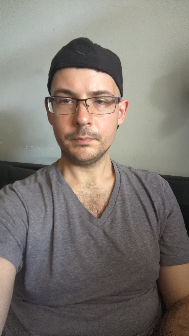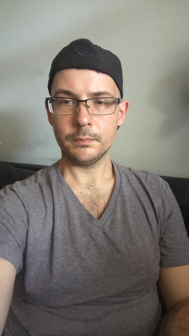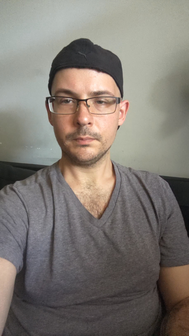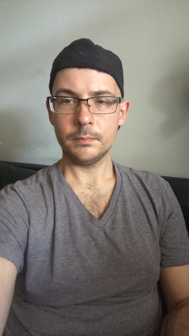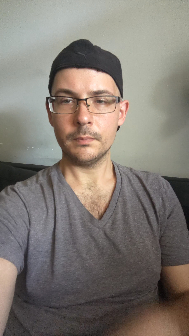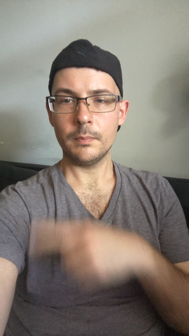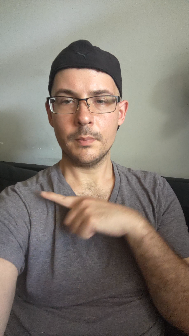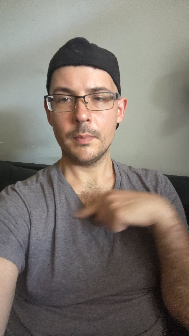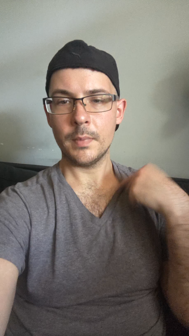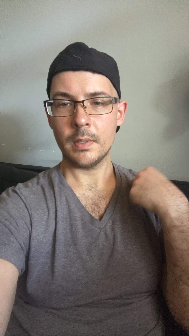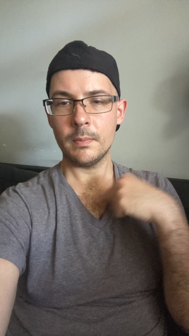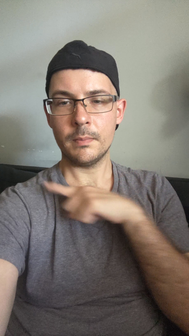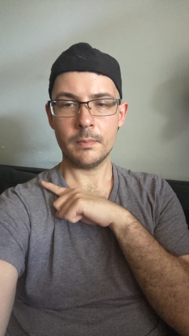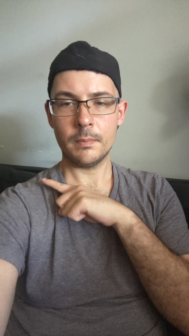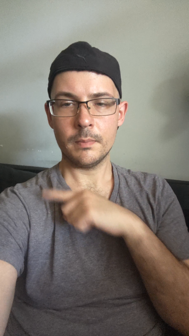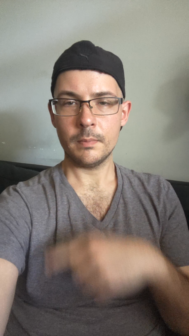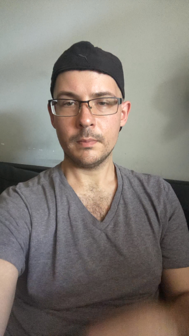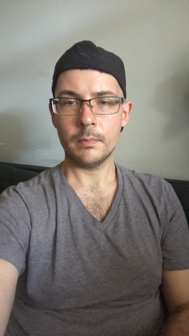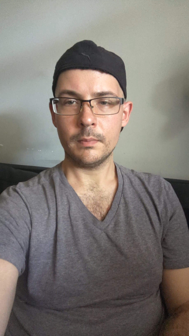bib